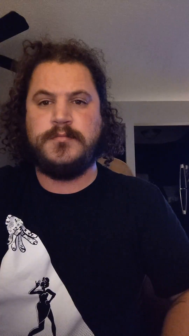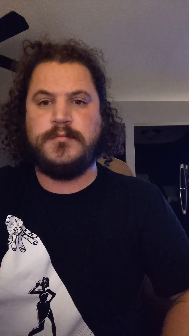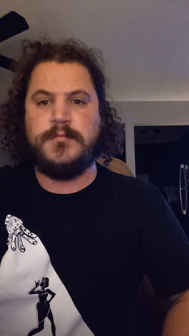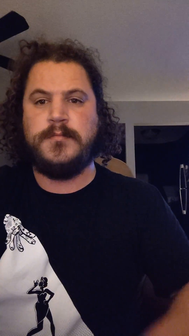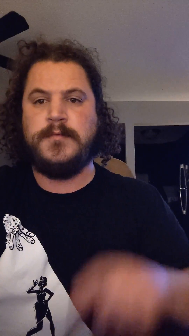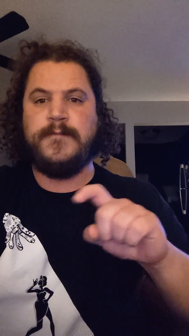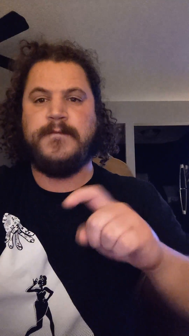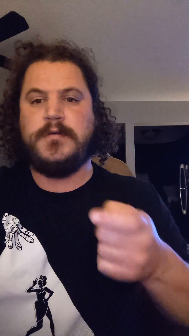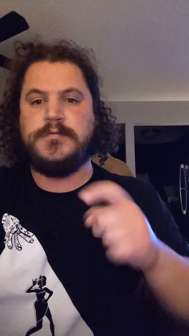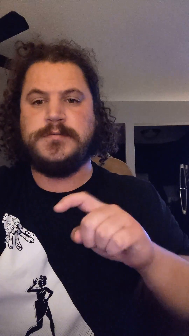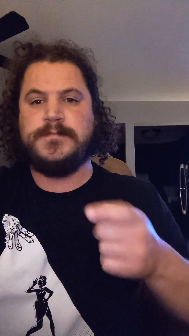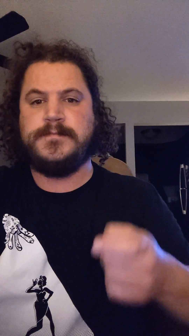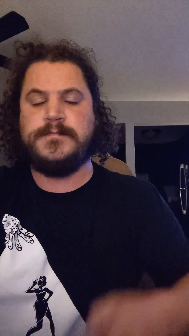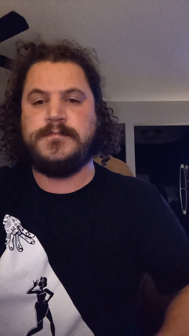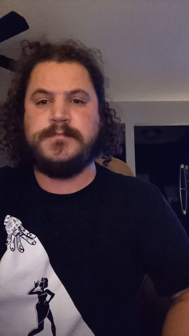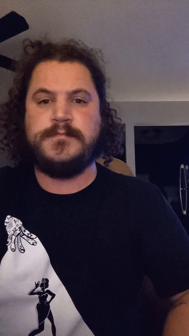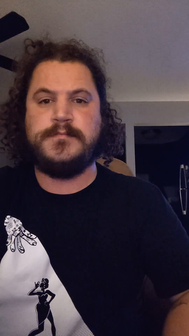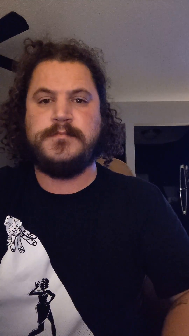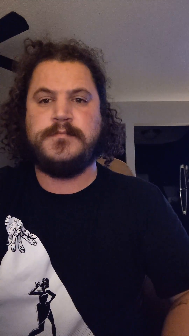friend